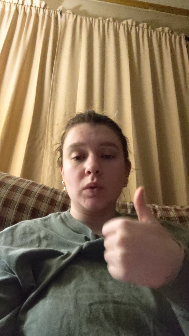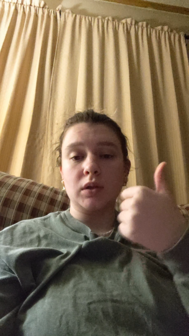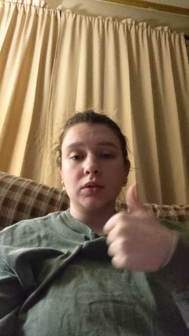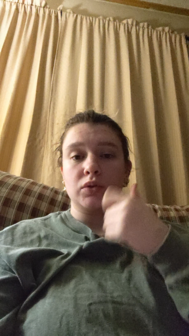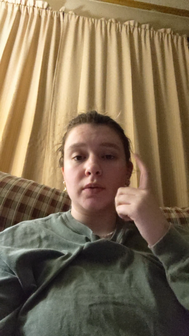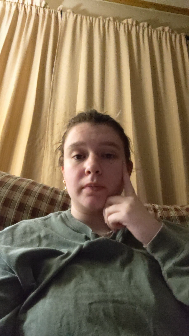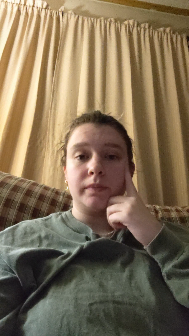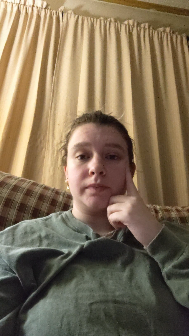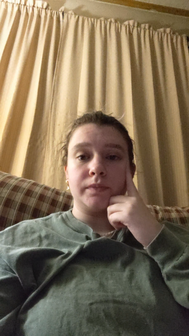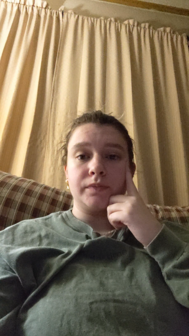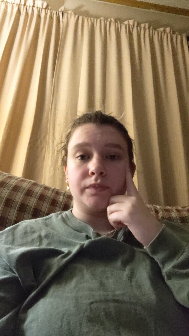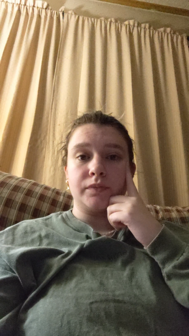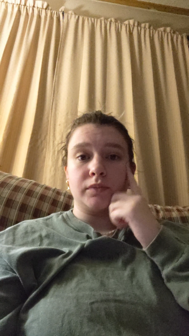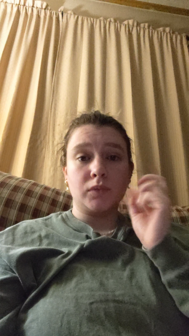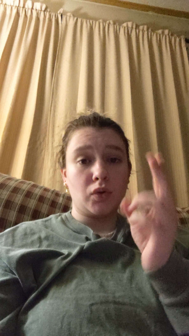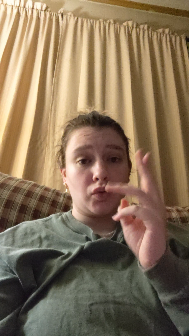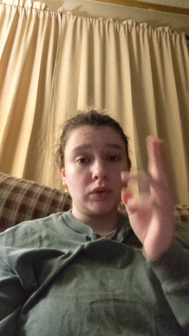hurry